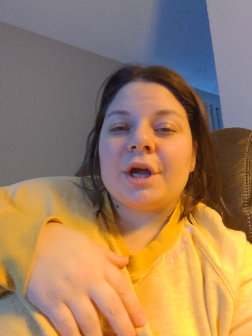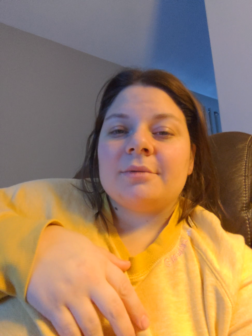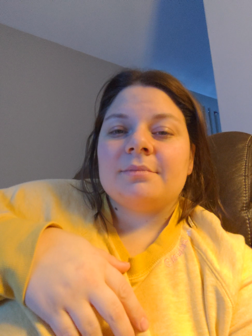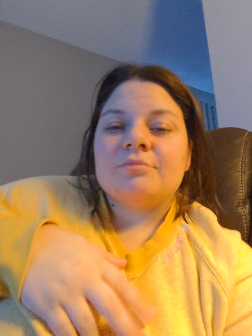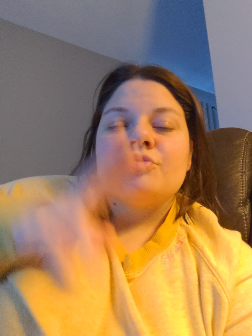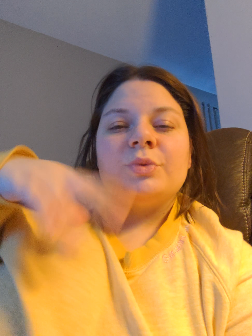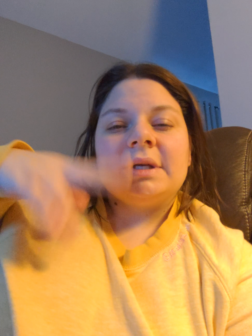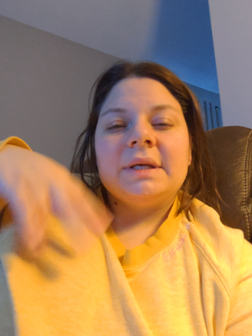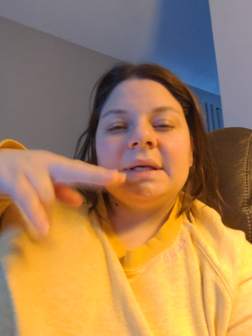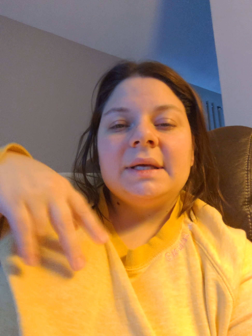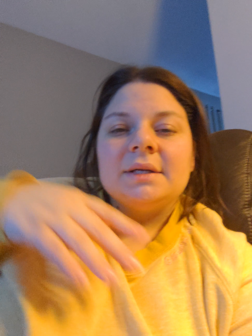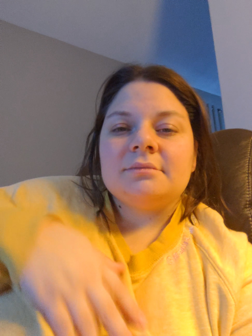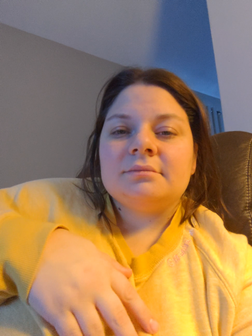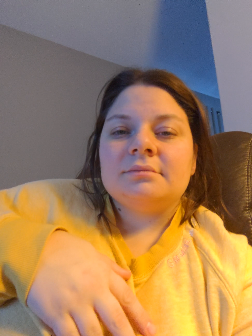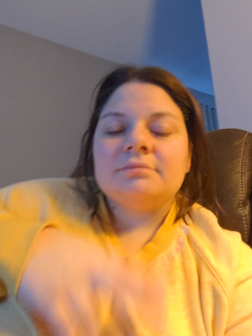read